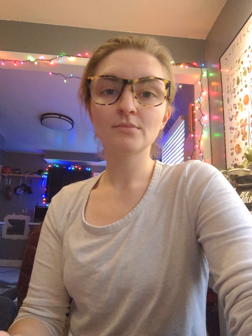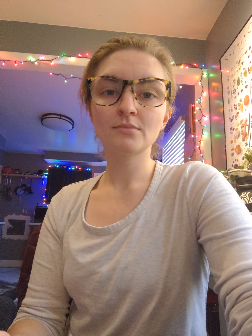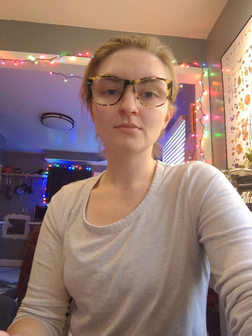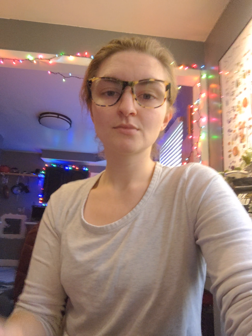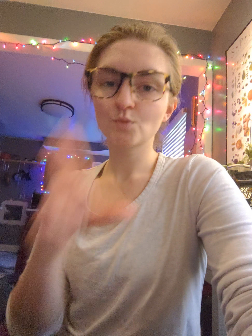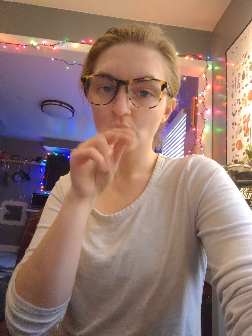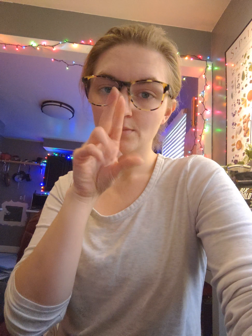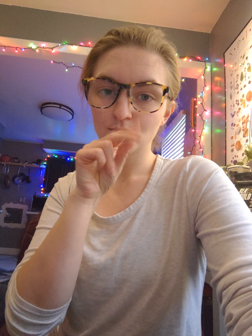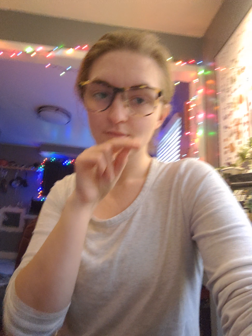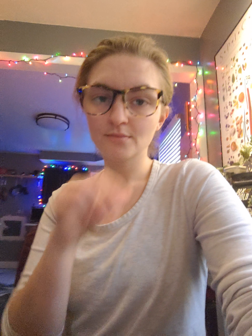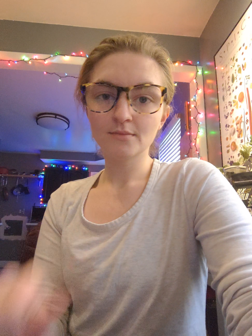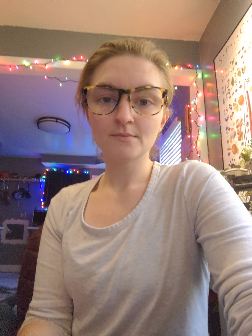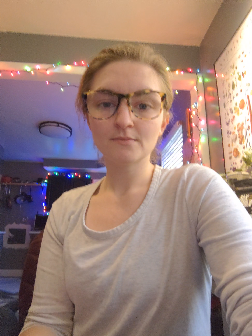goose